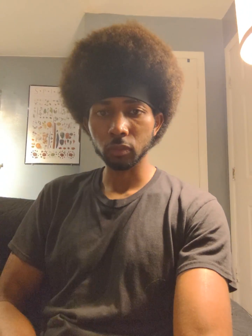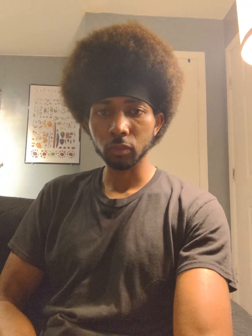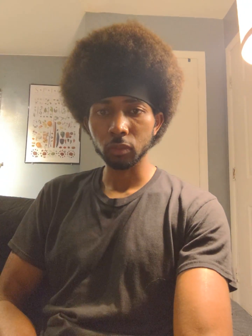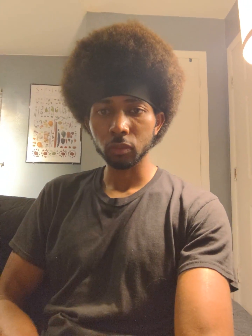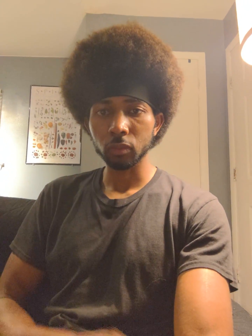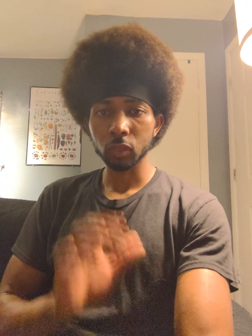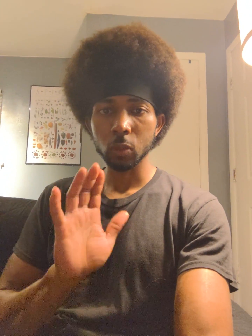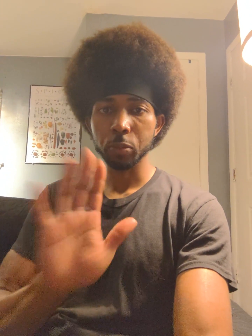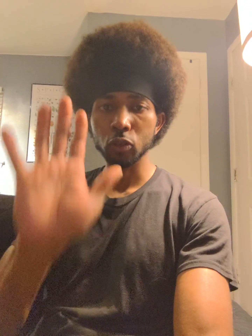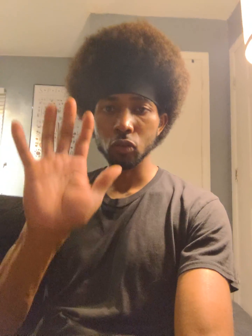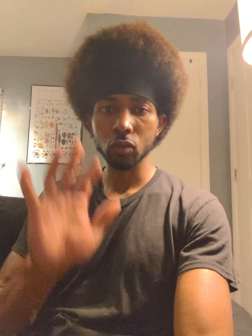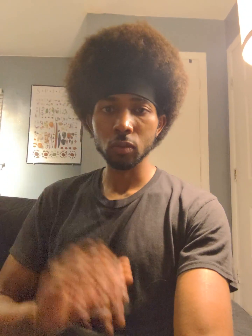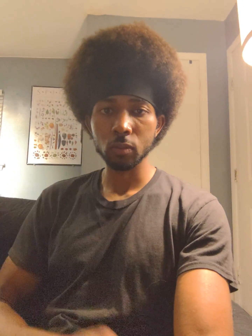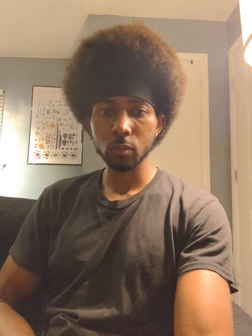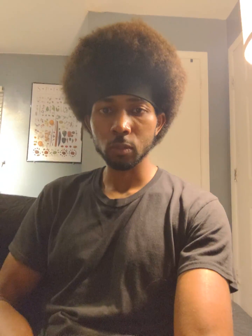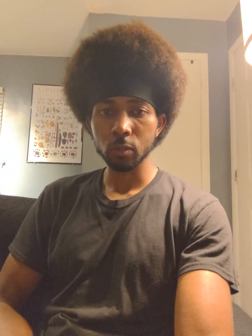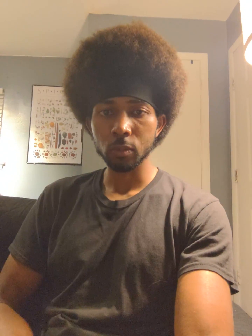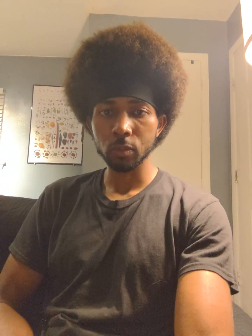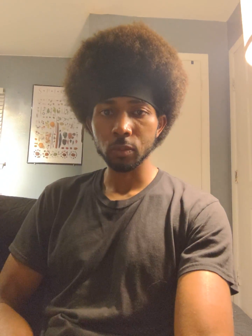push